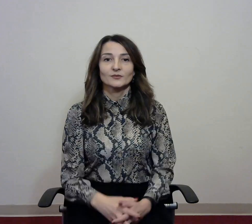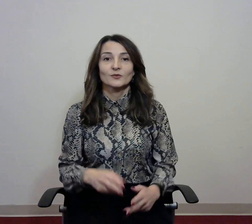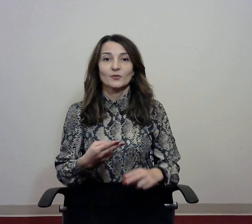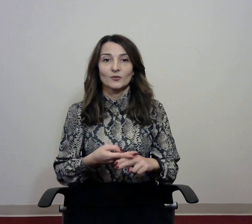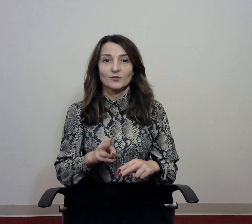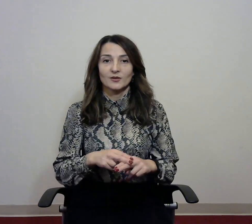bu